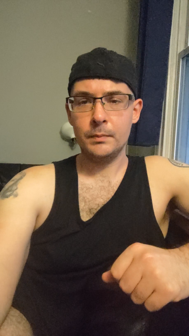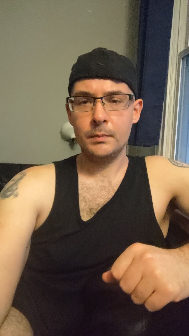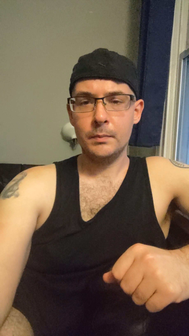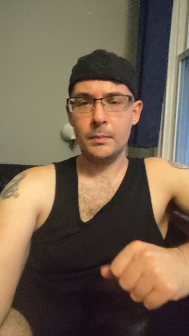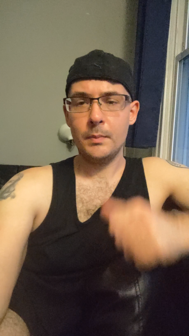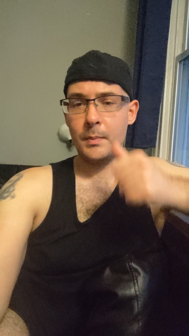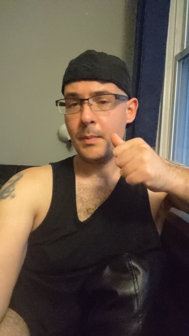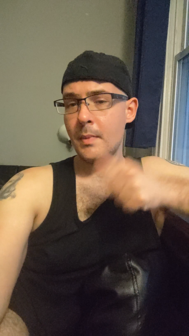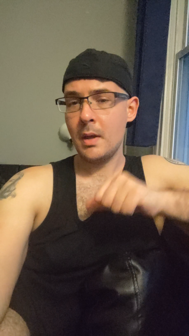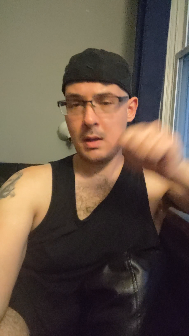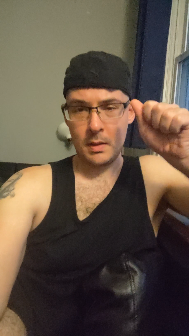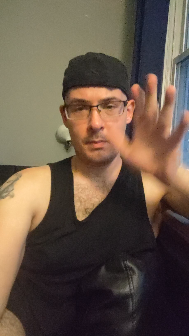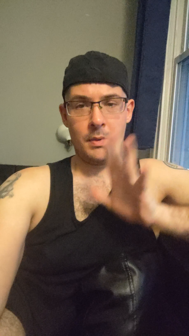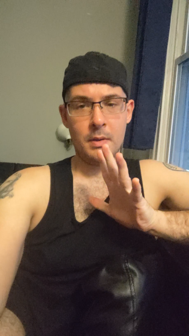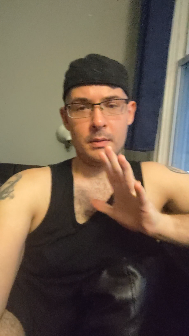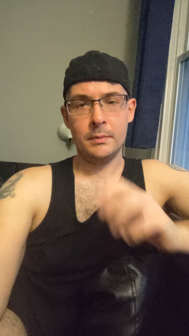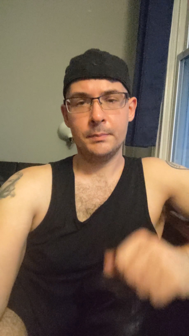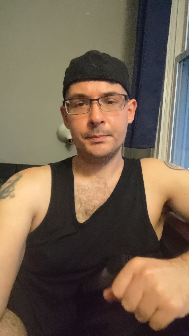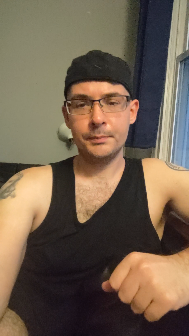mailman